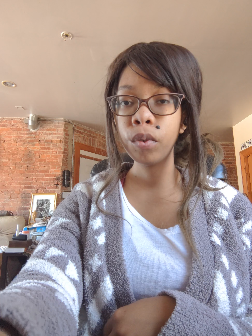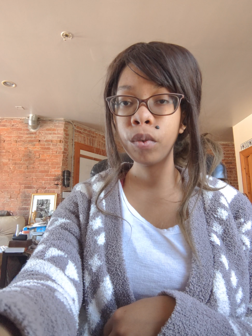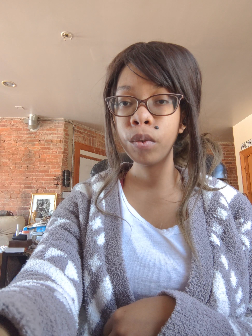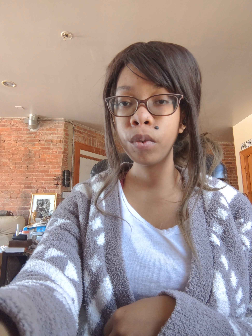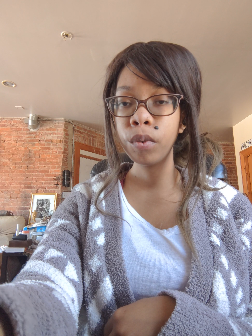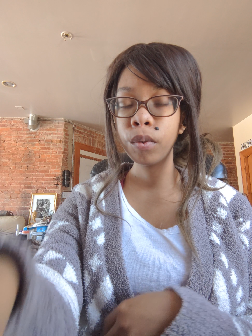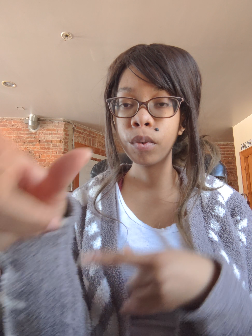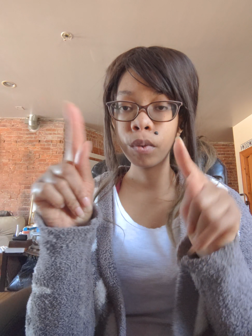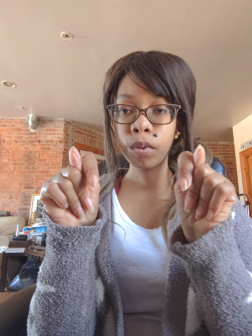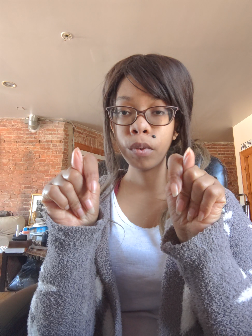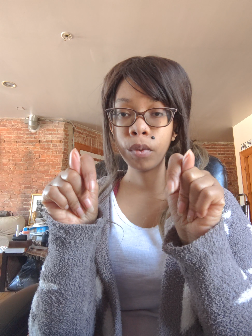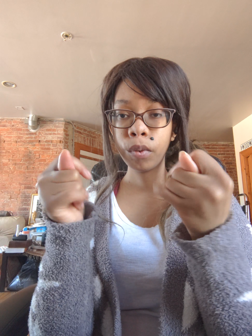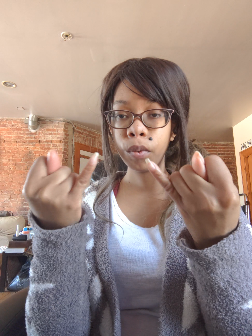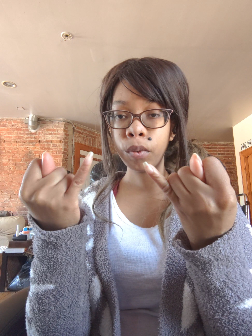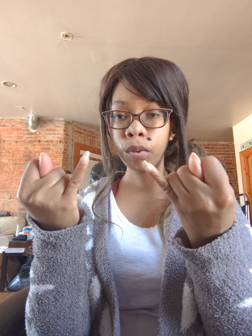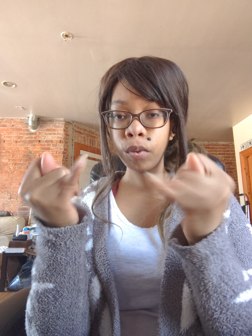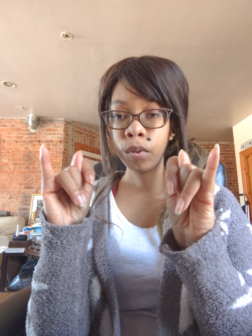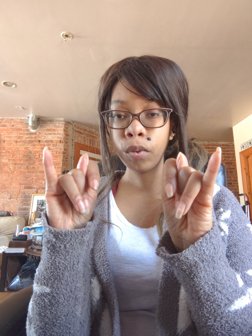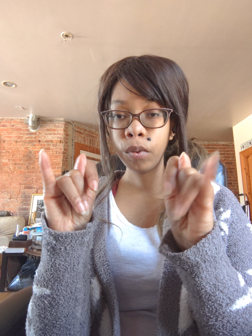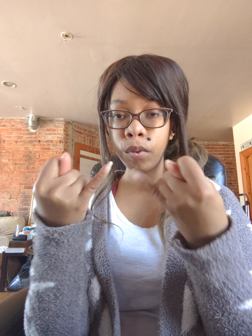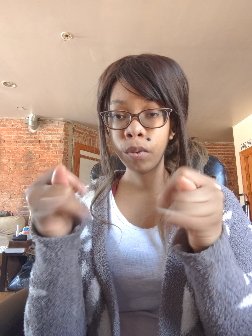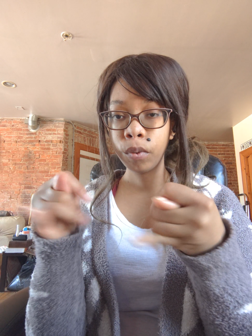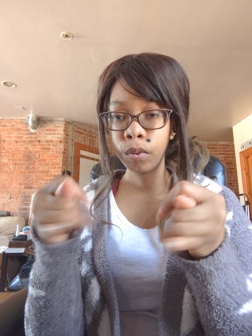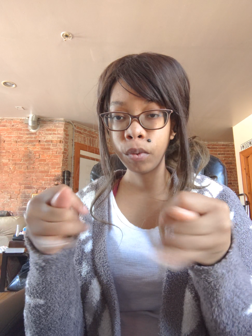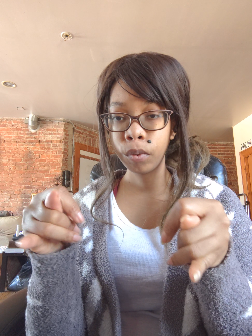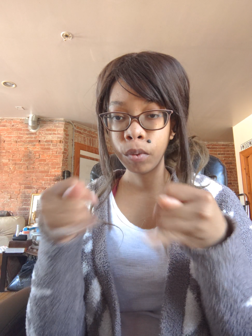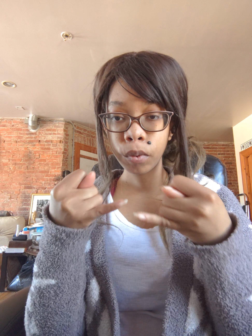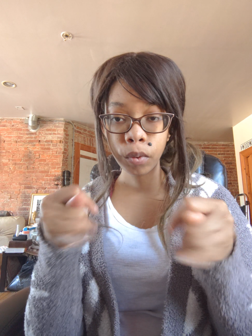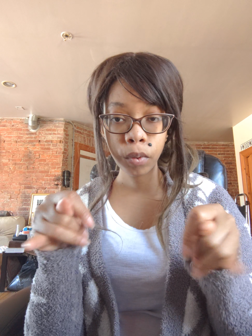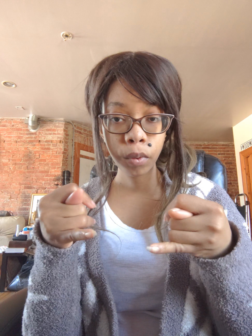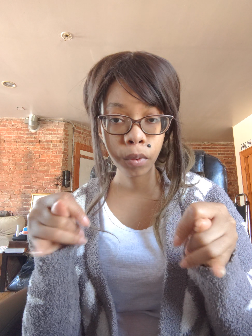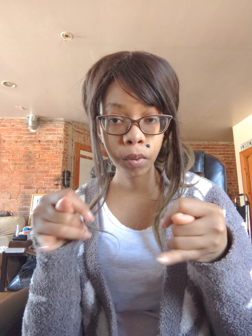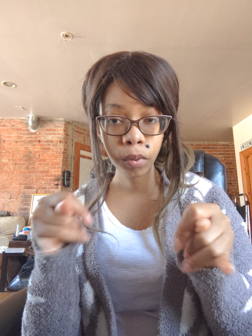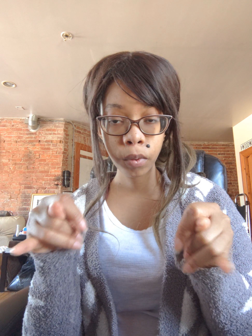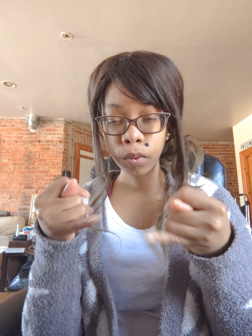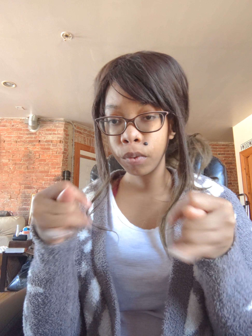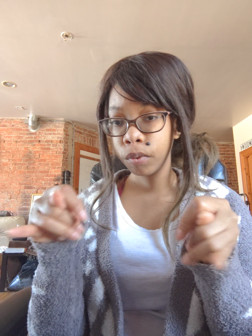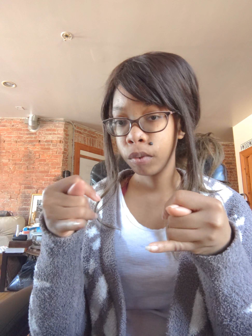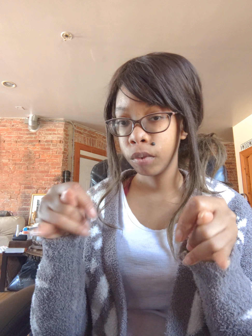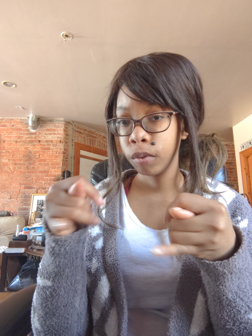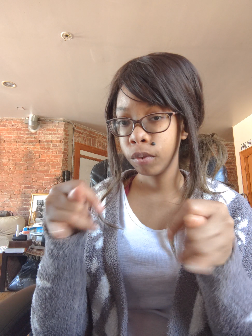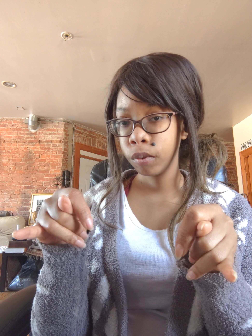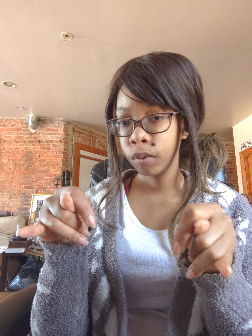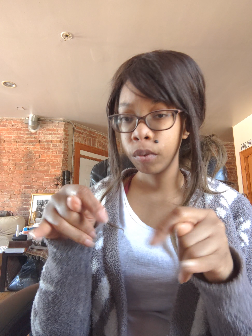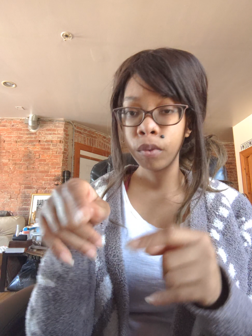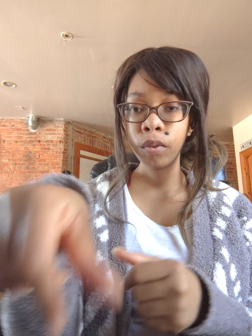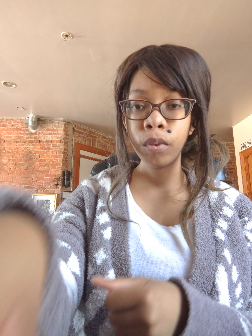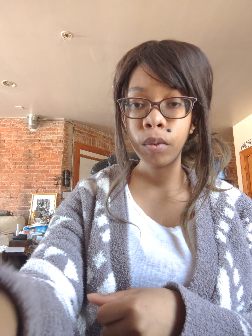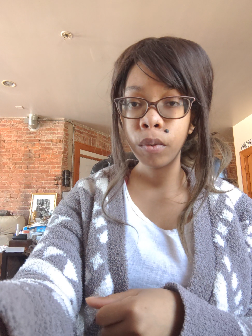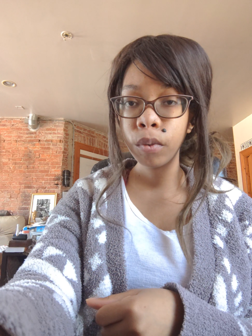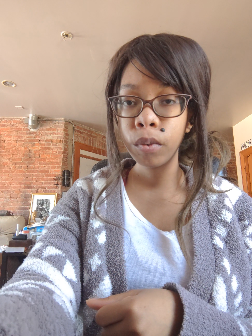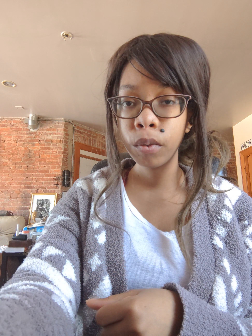toy